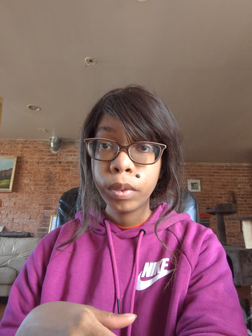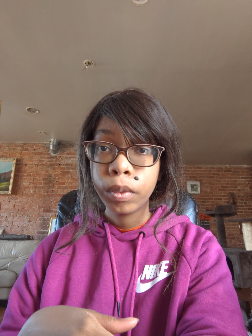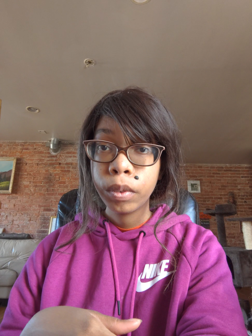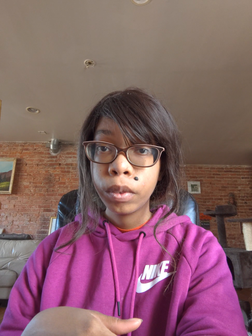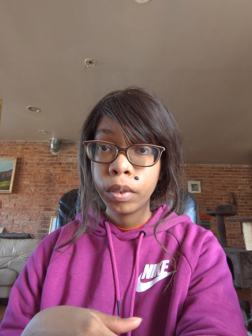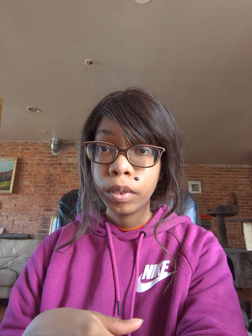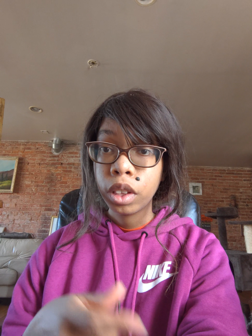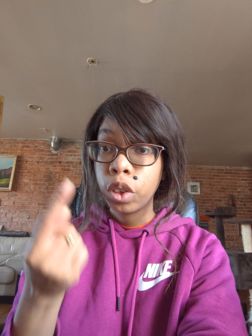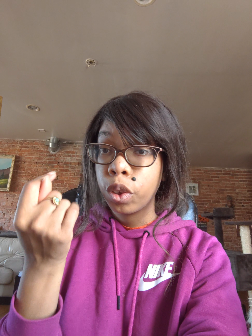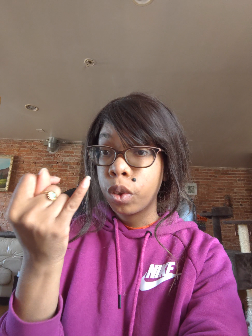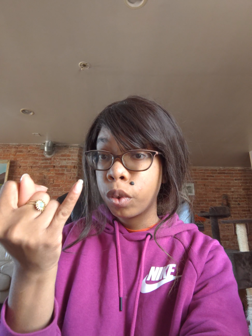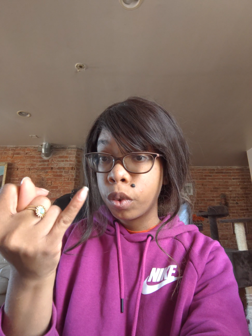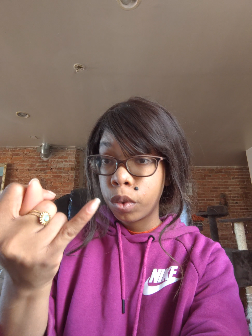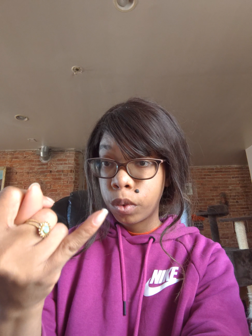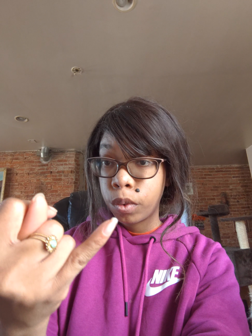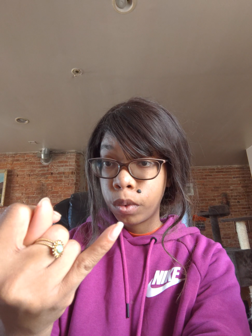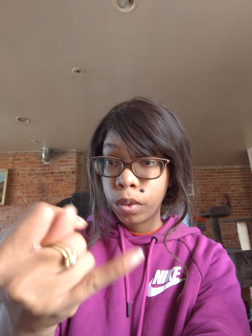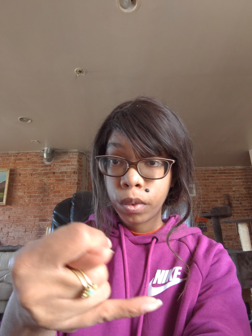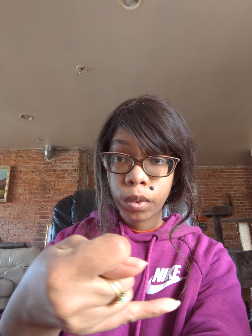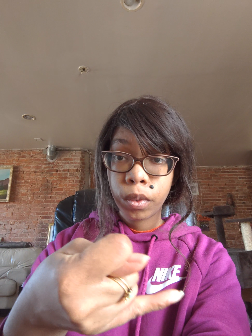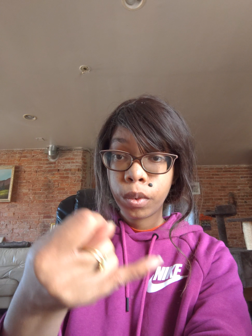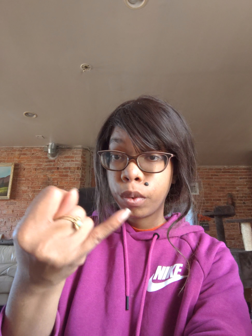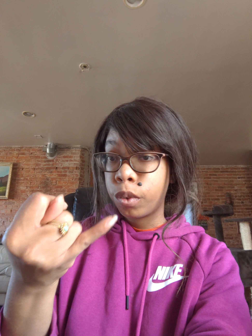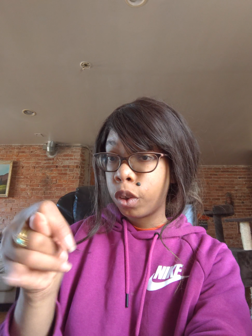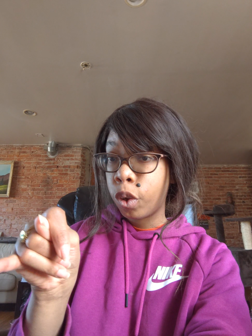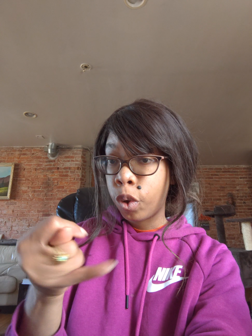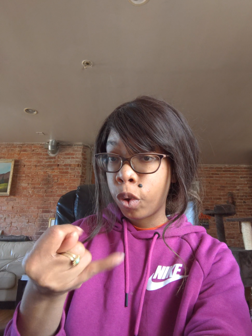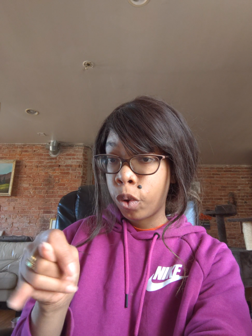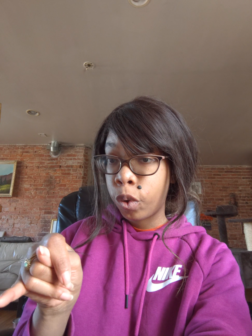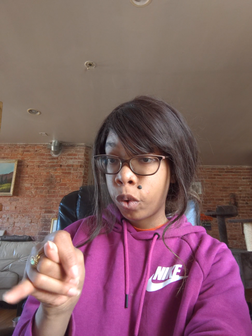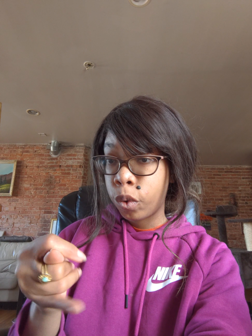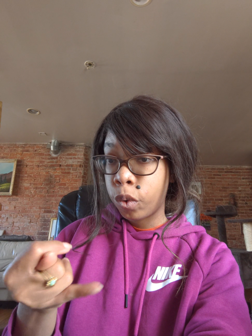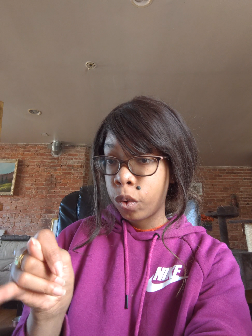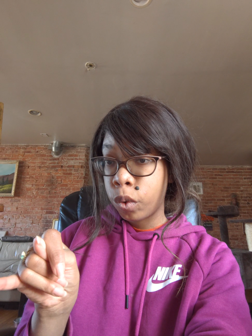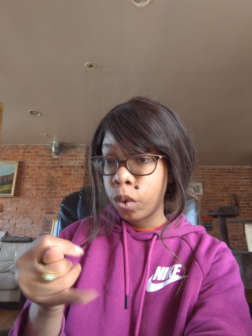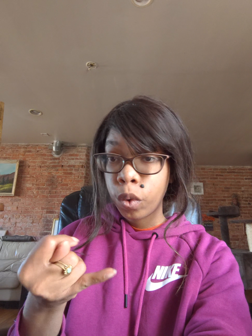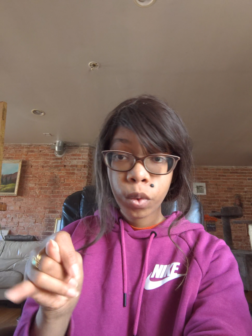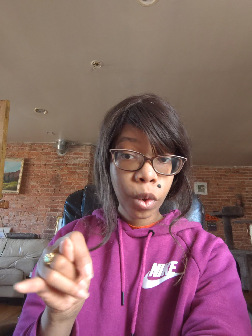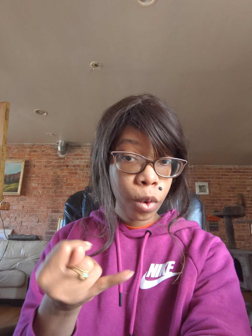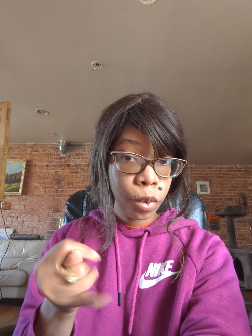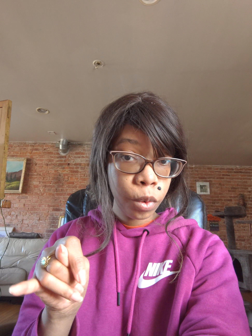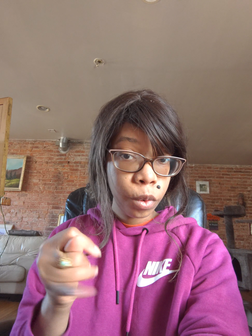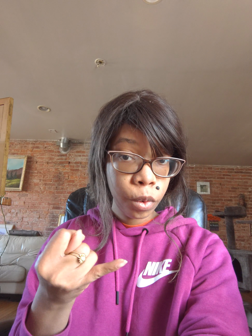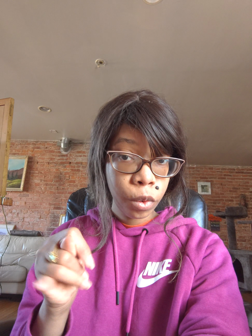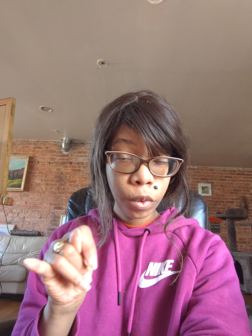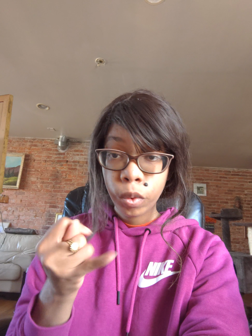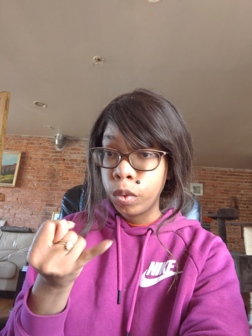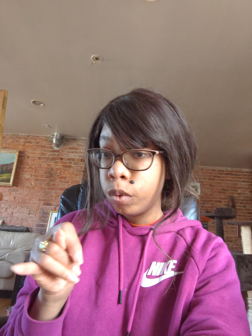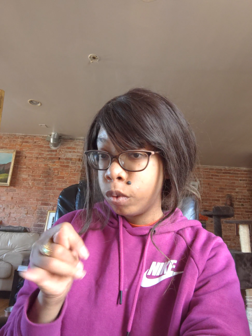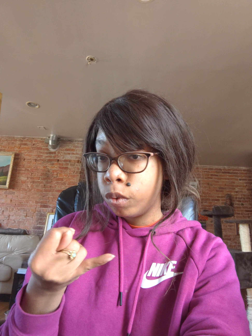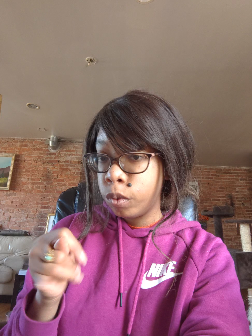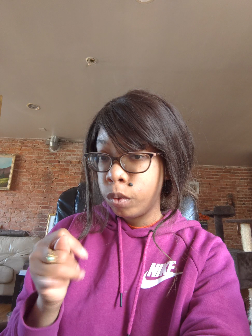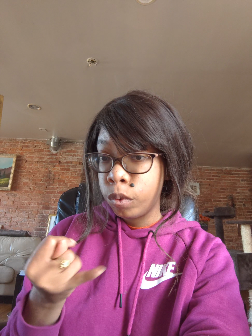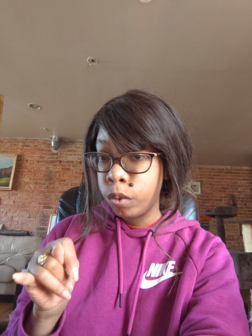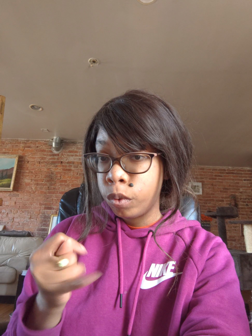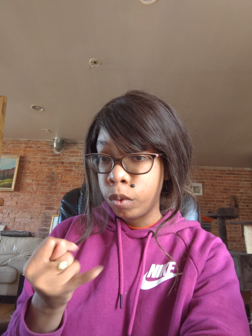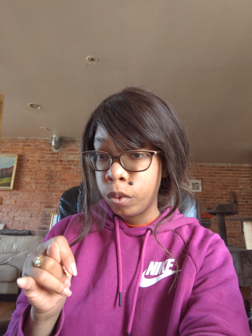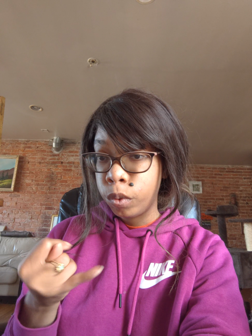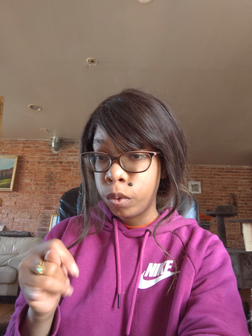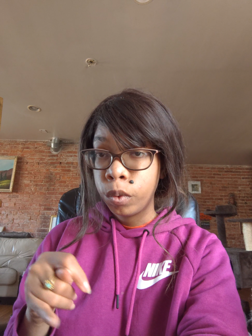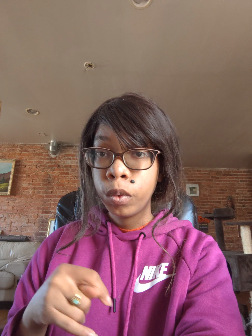toy